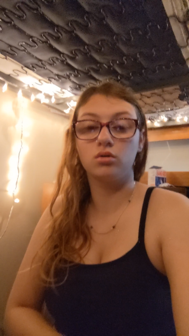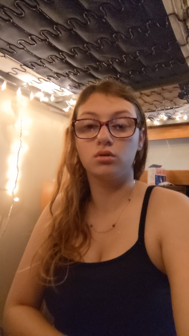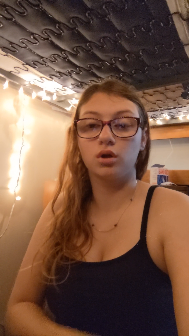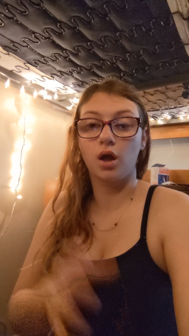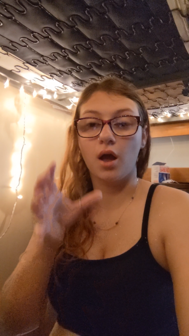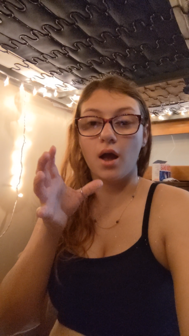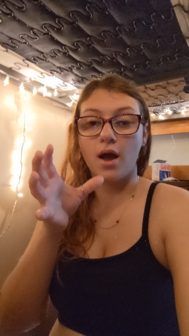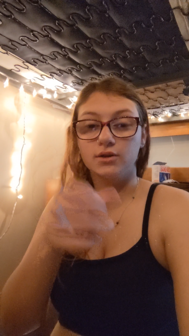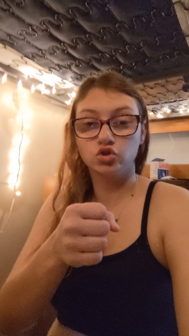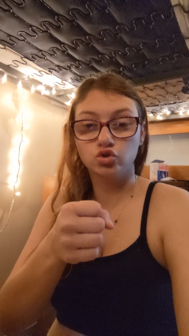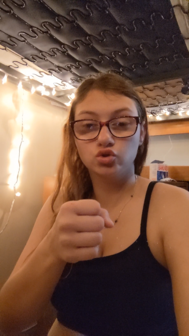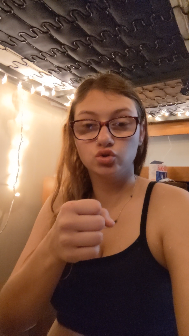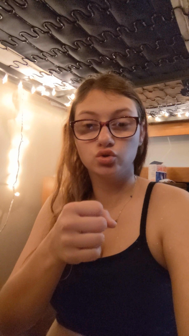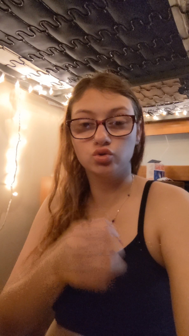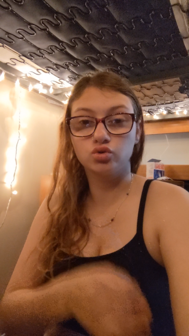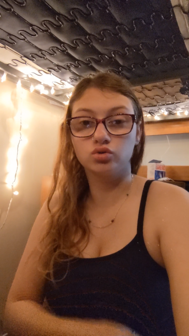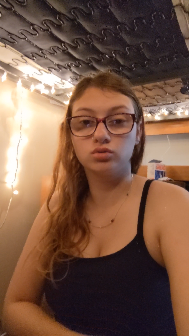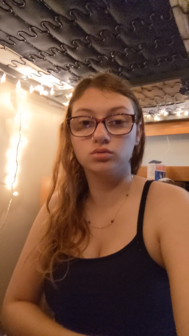catch